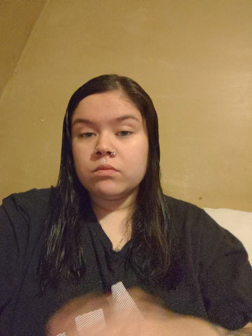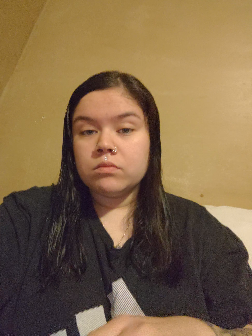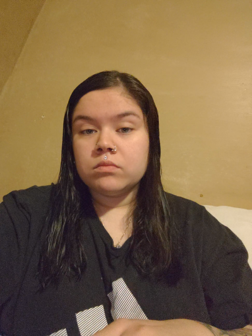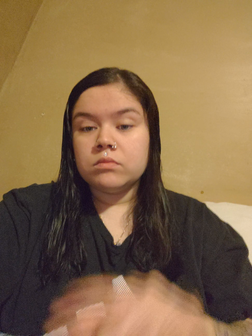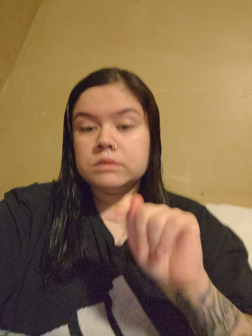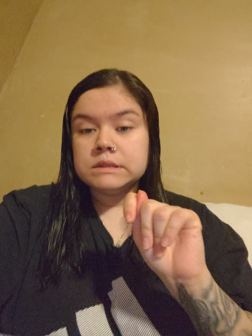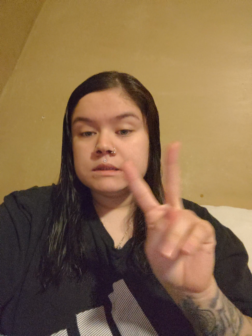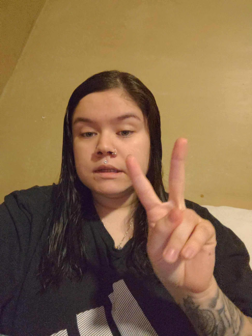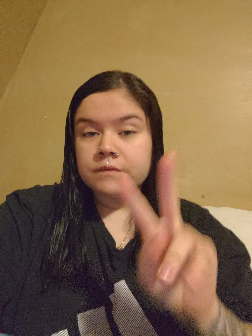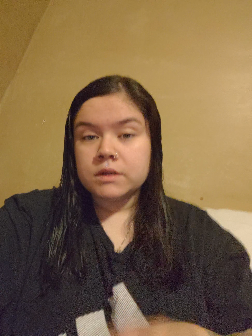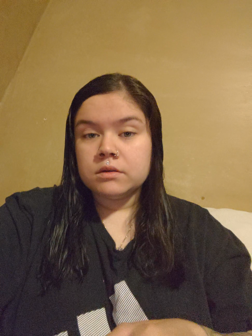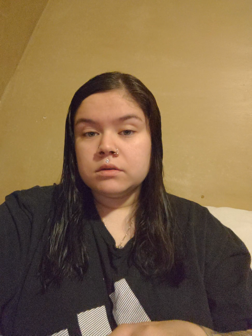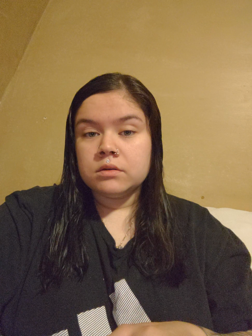TV